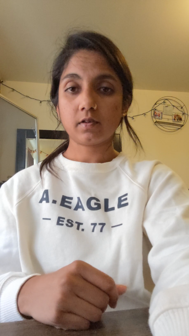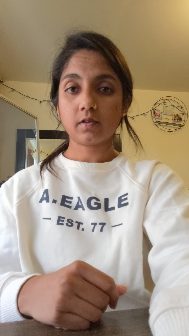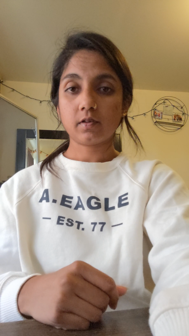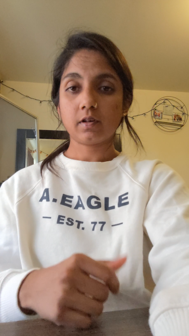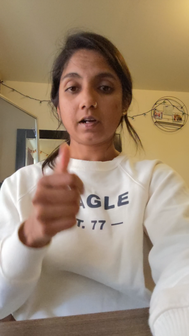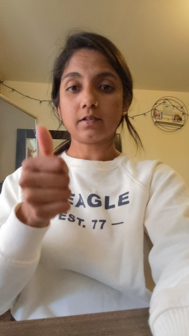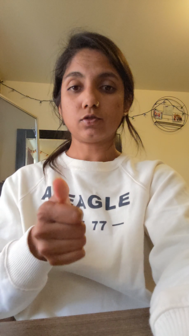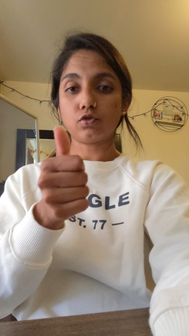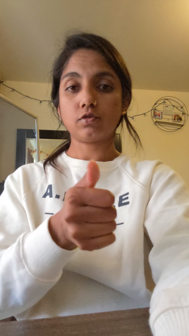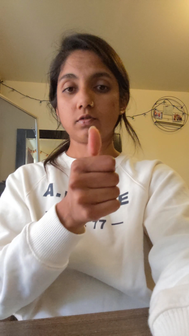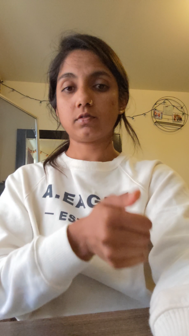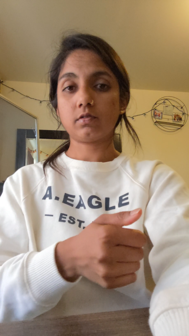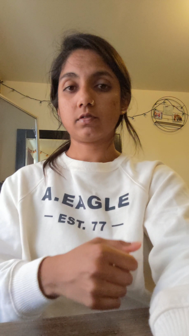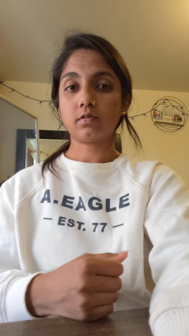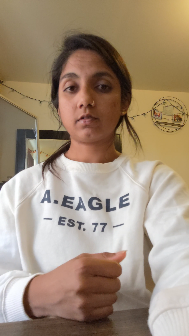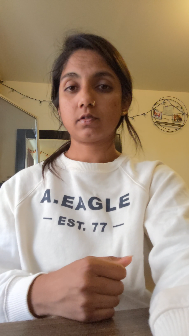each